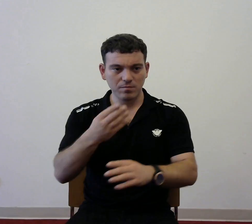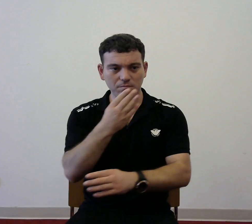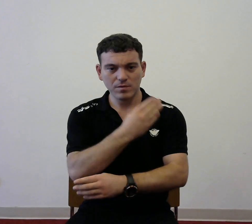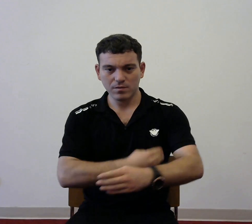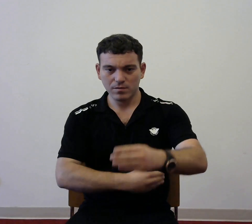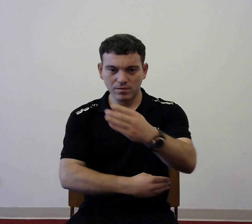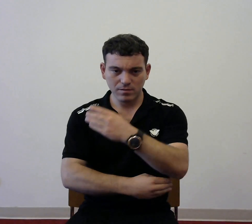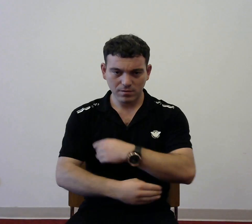əlil